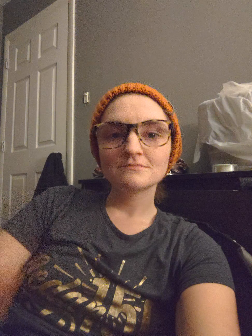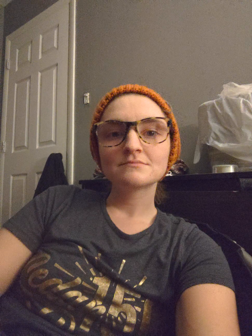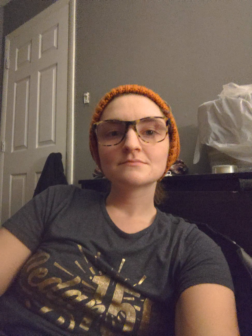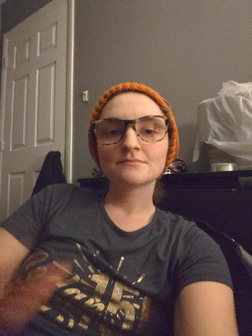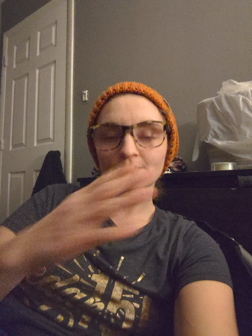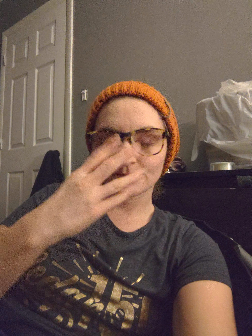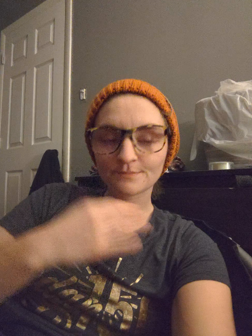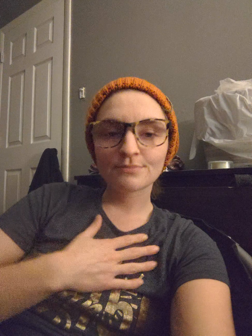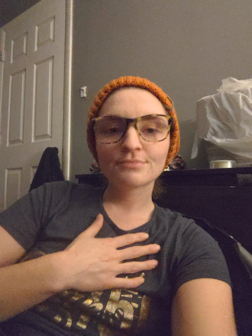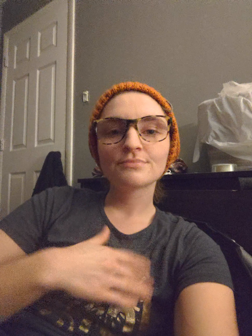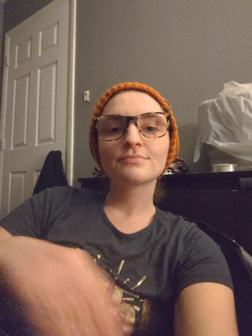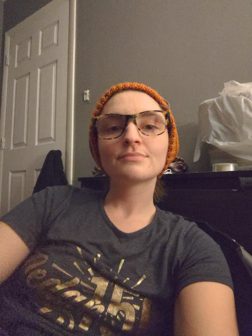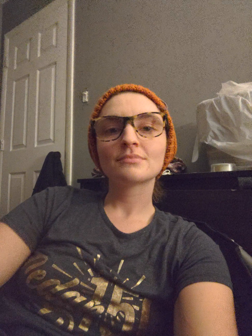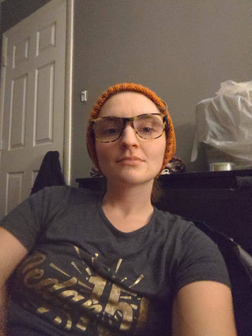nap